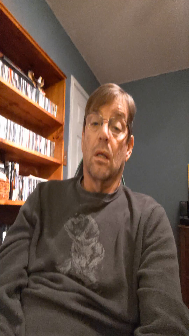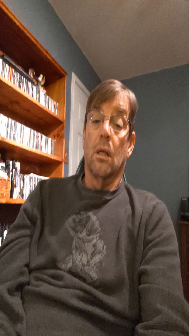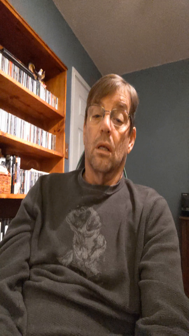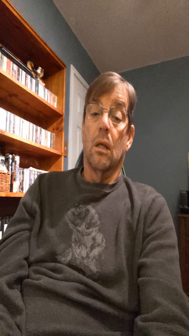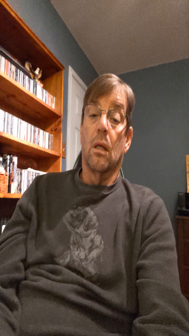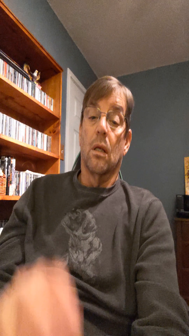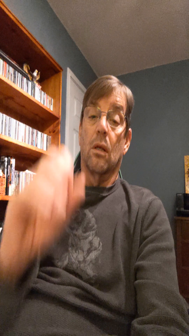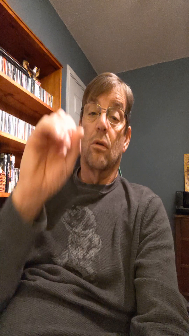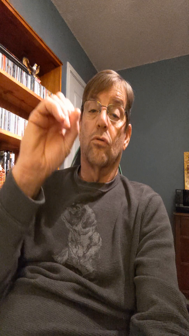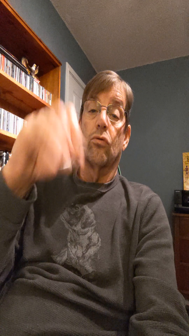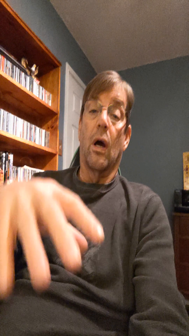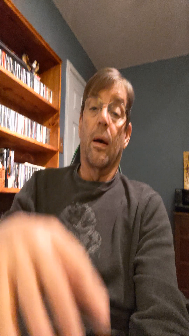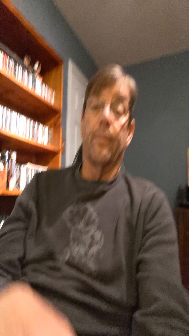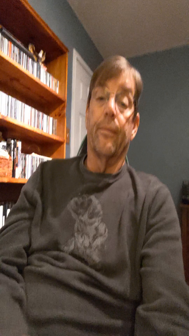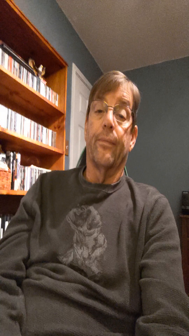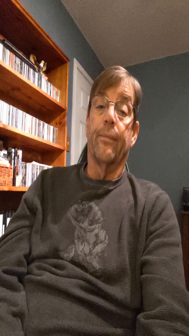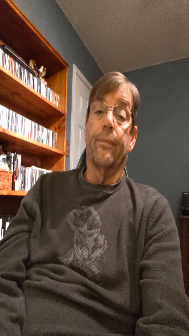drop